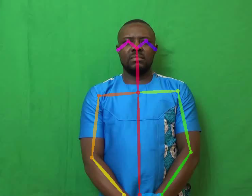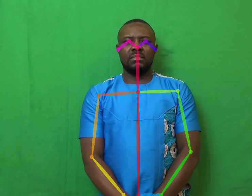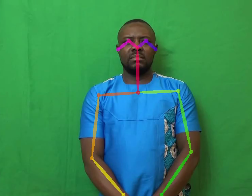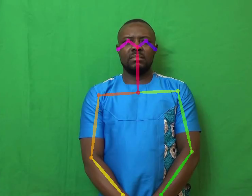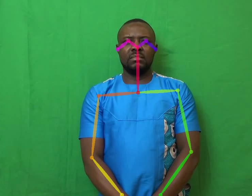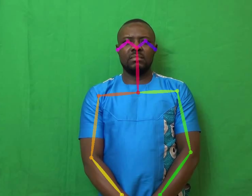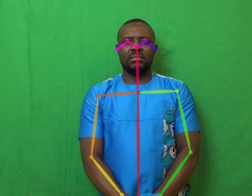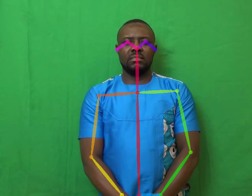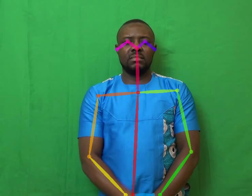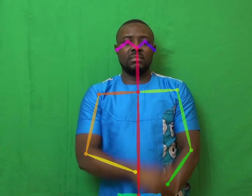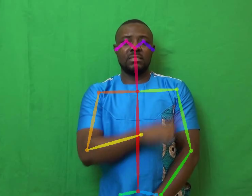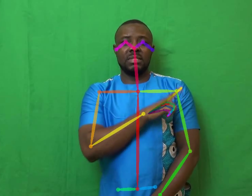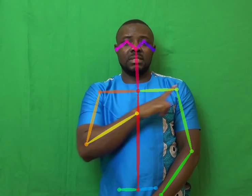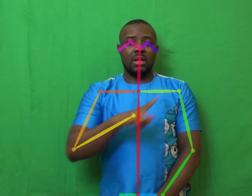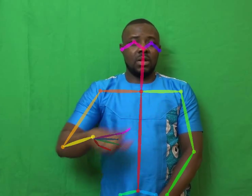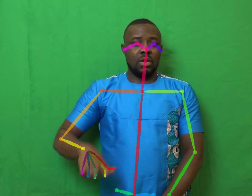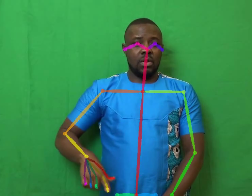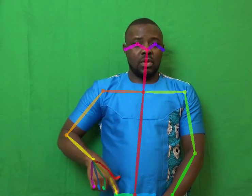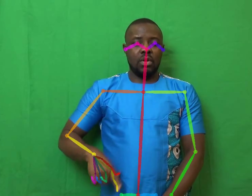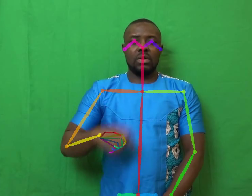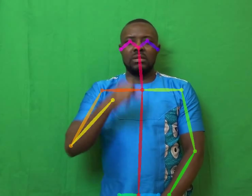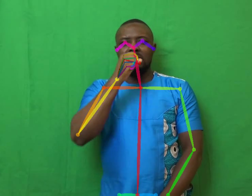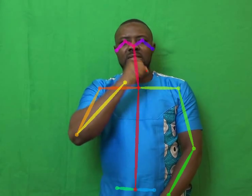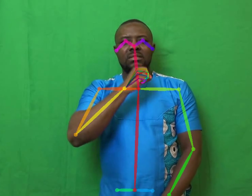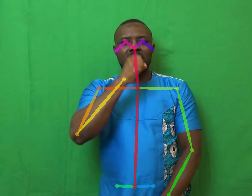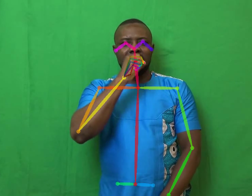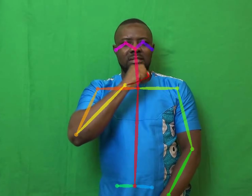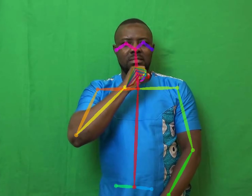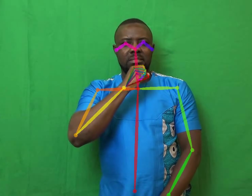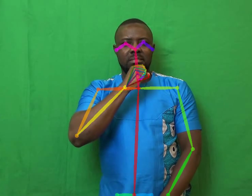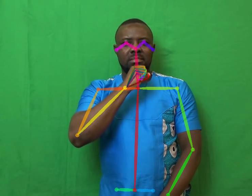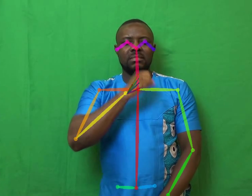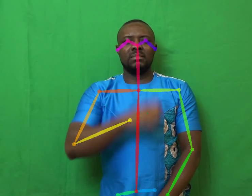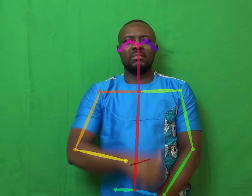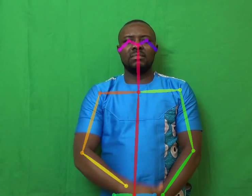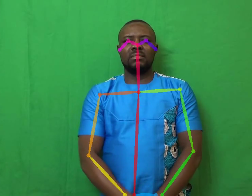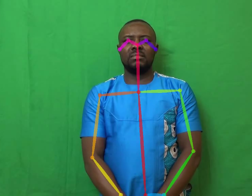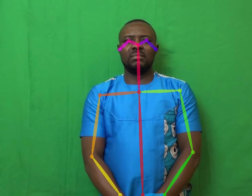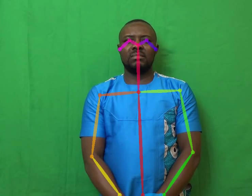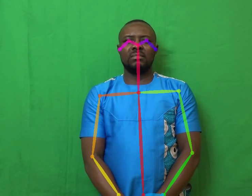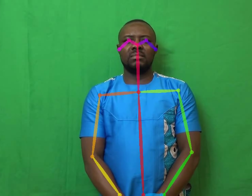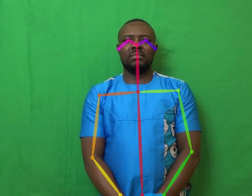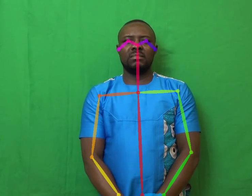communion or sacrament